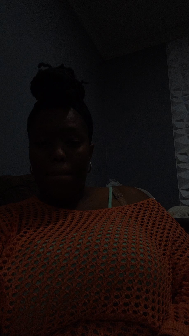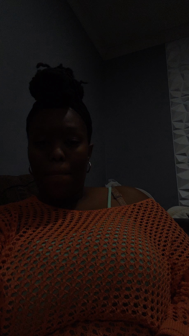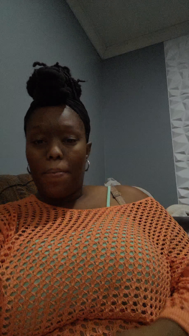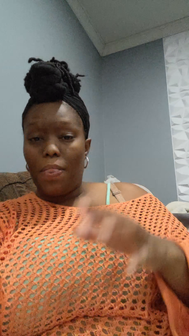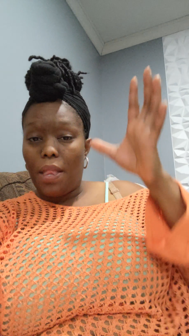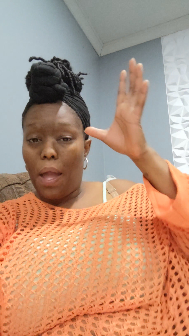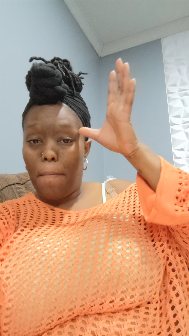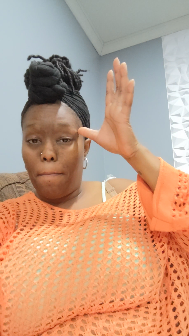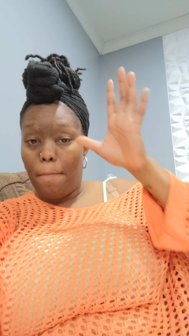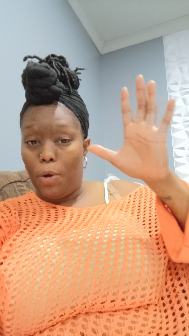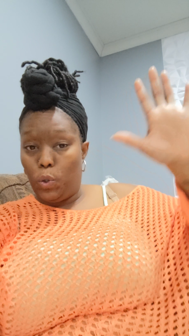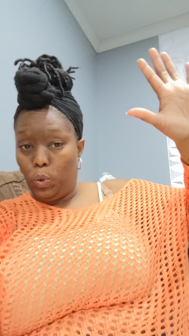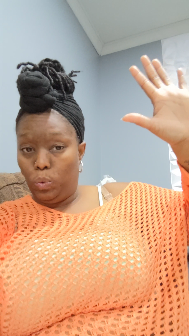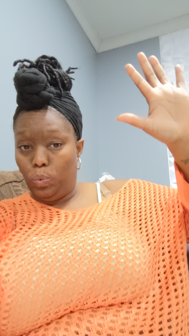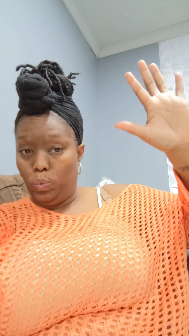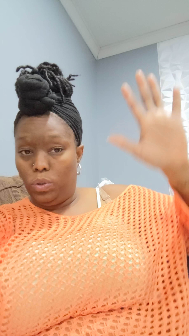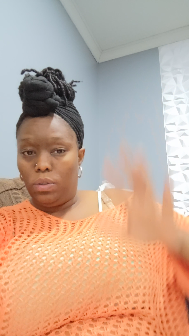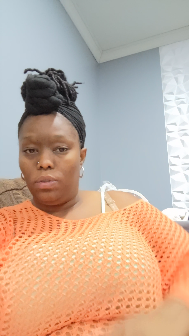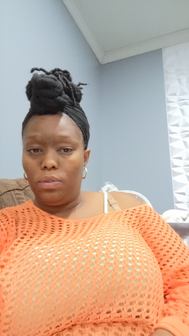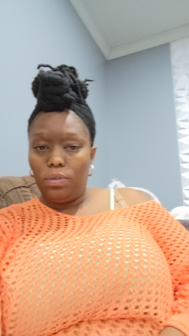moose